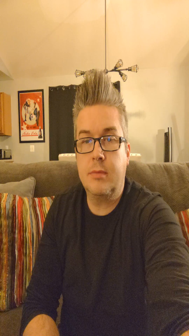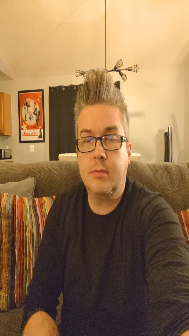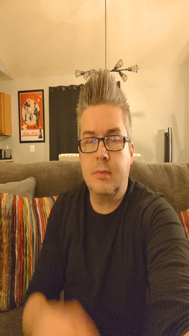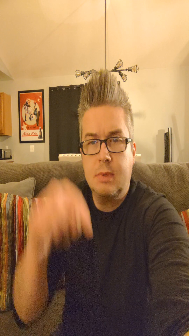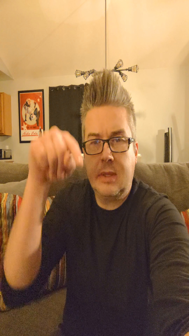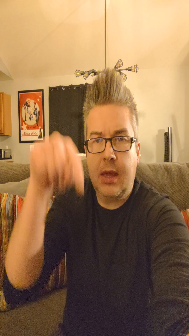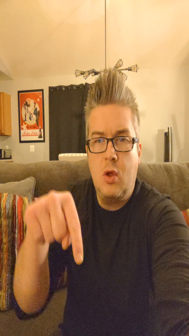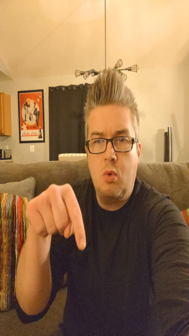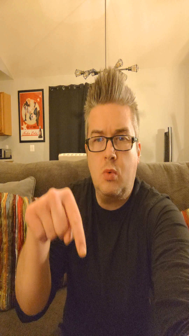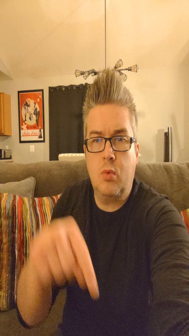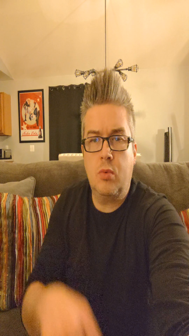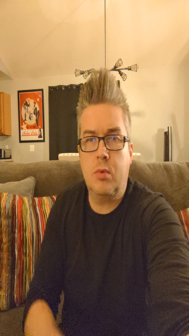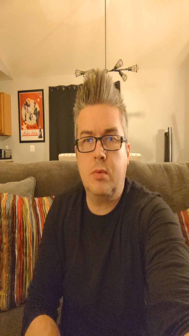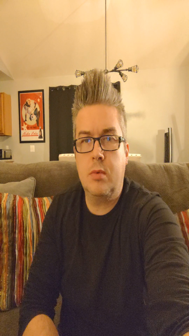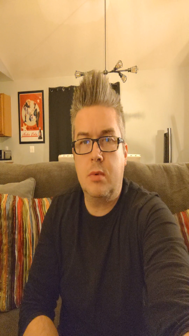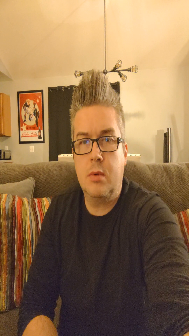down